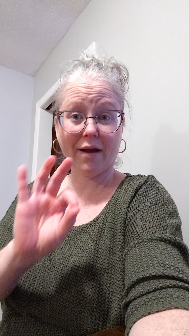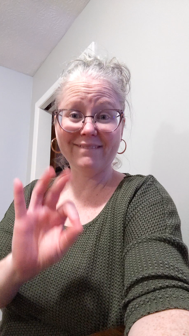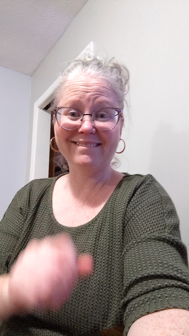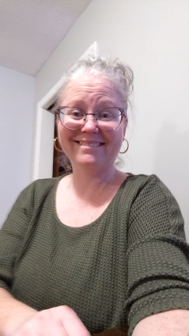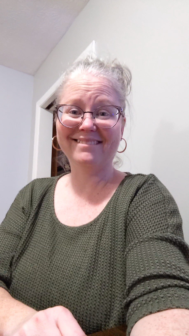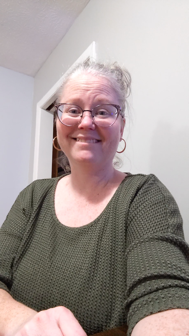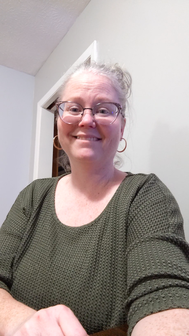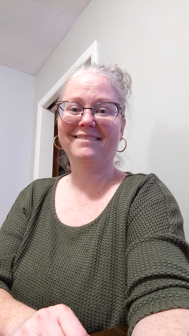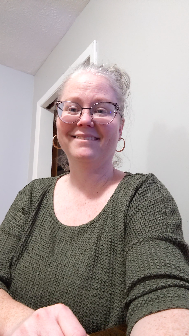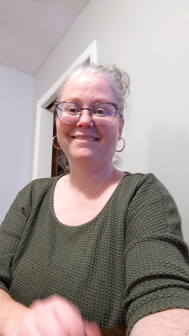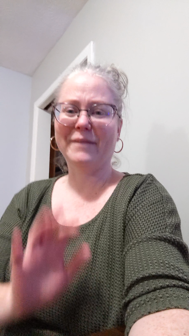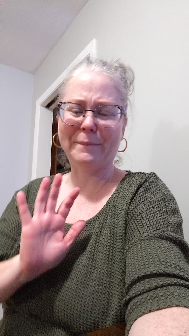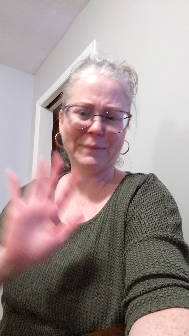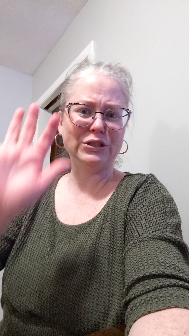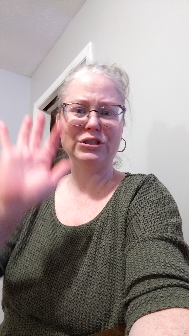push